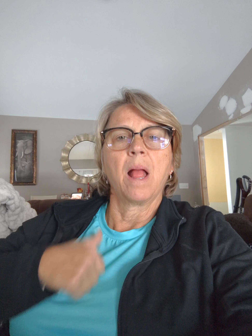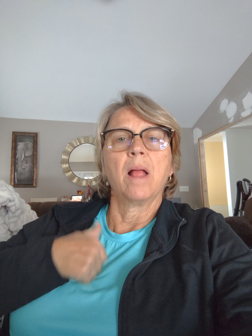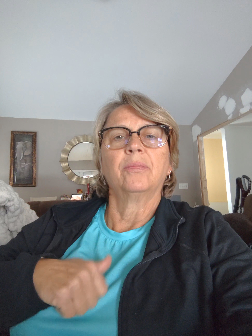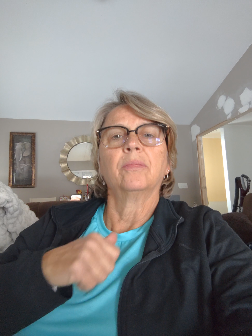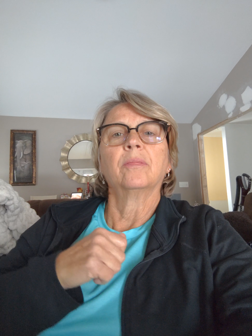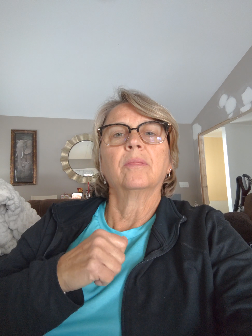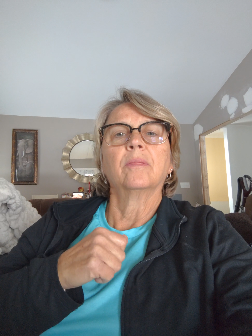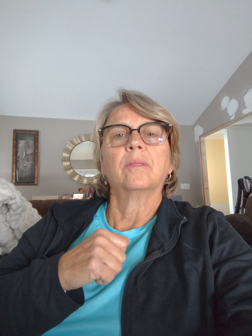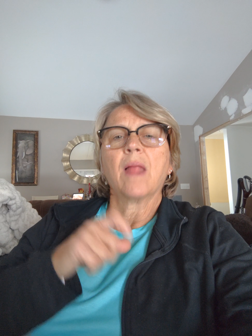bath